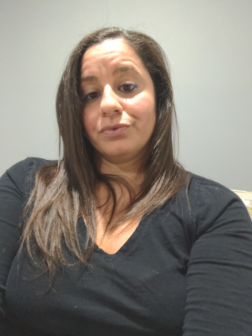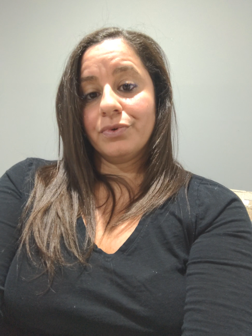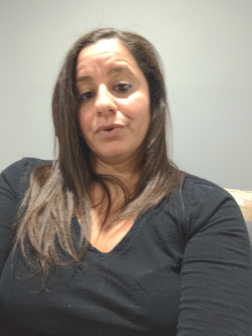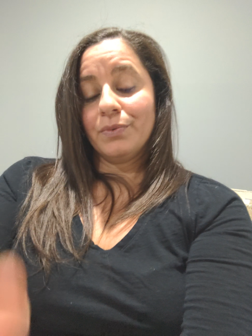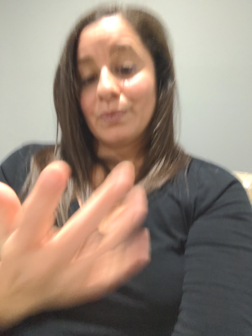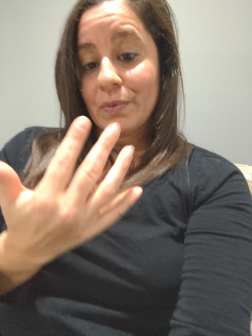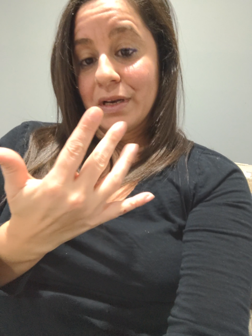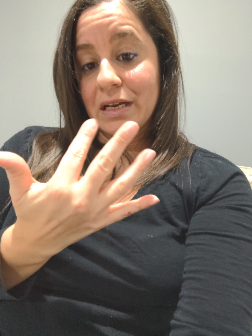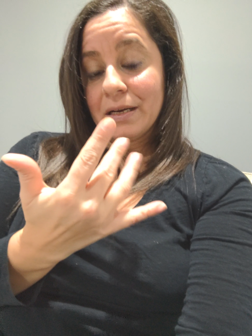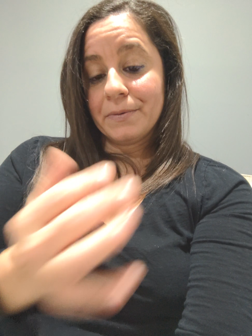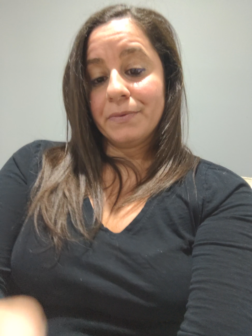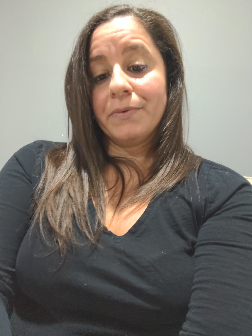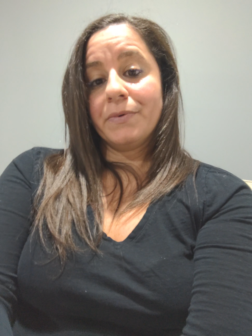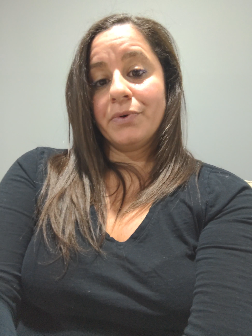wait